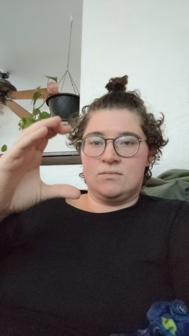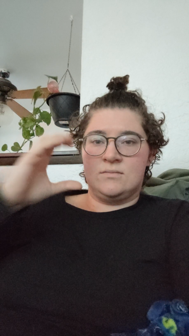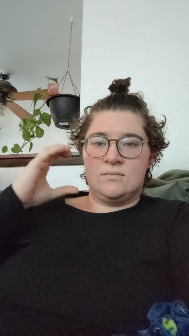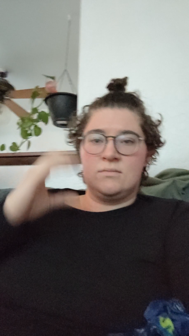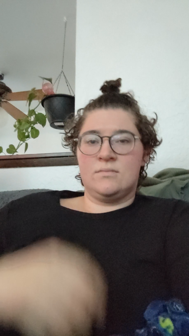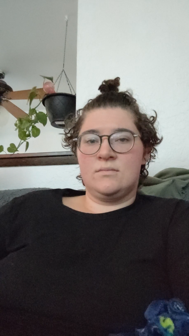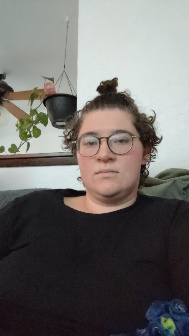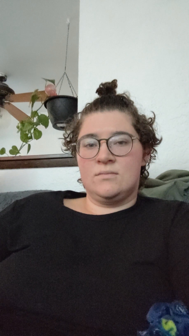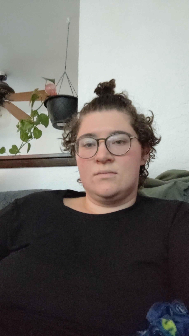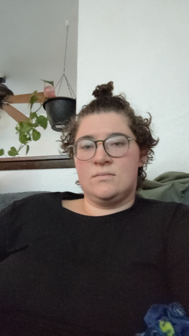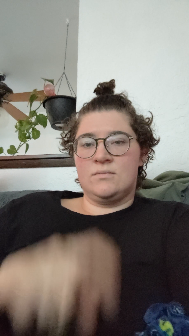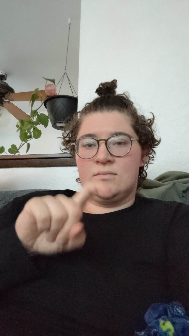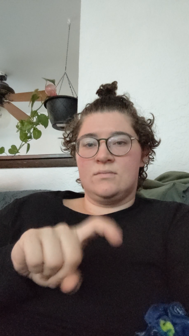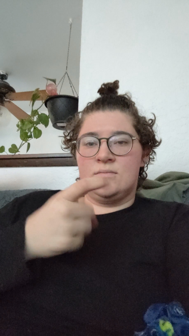friend